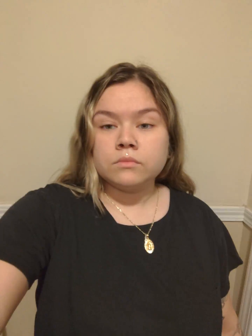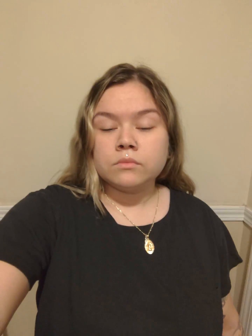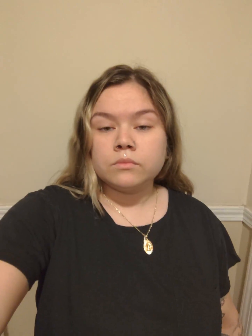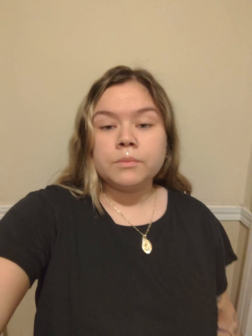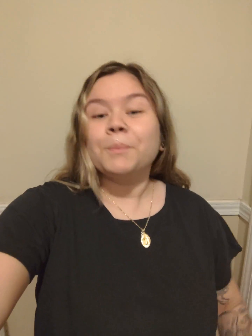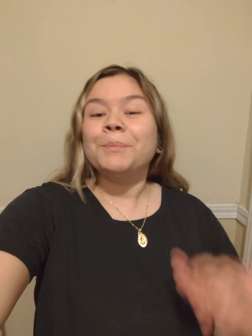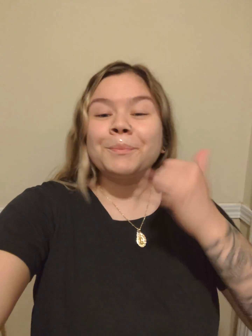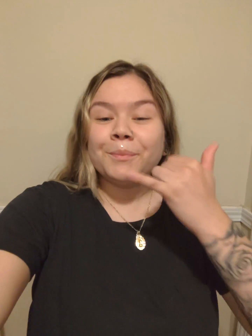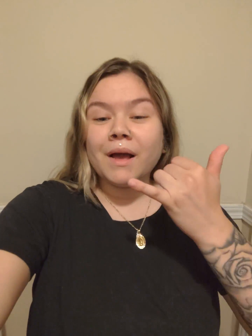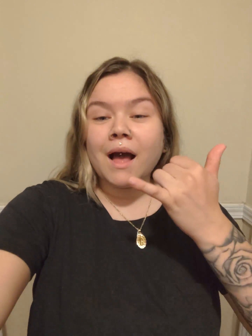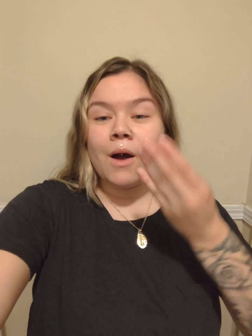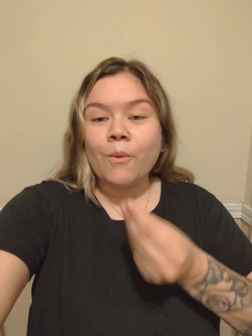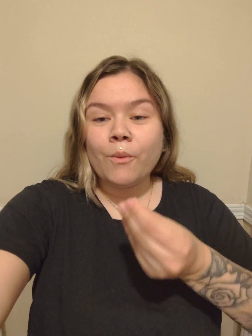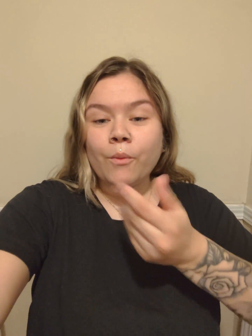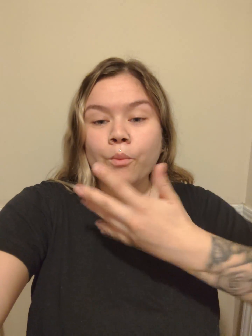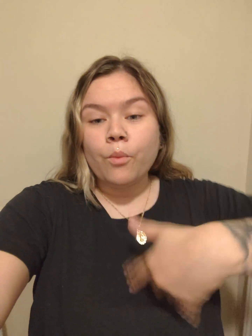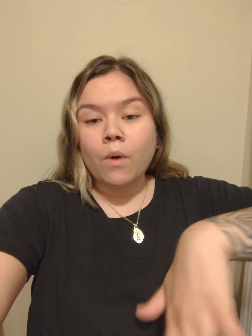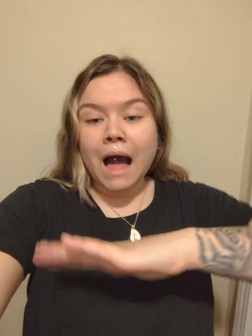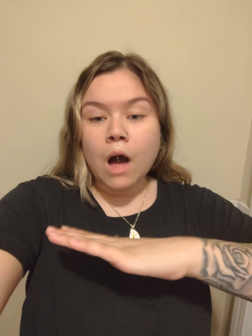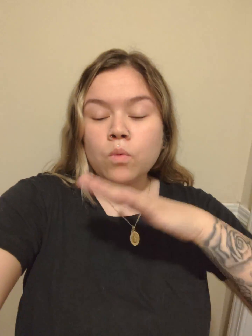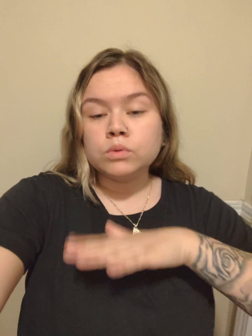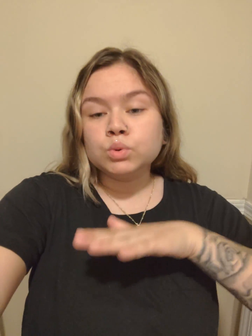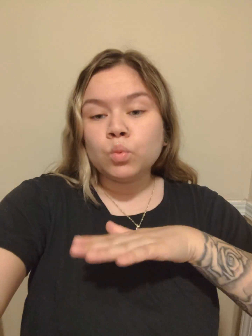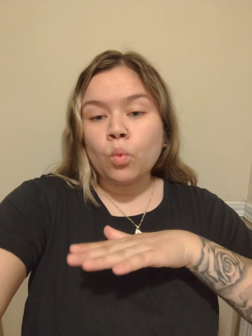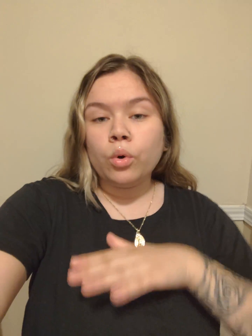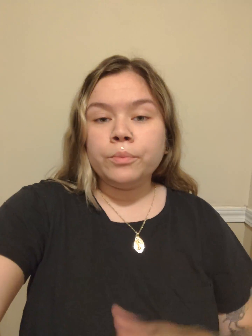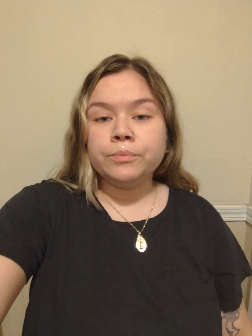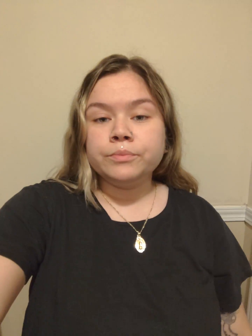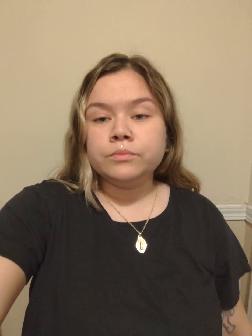playground